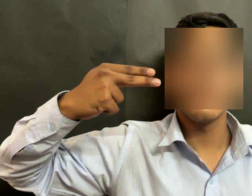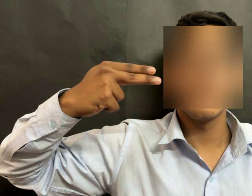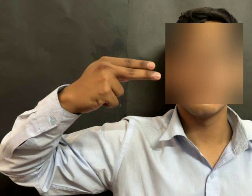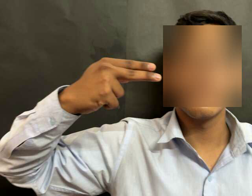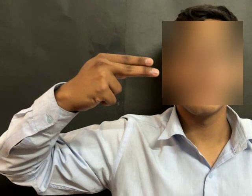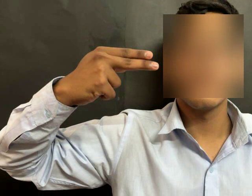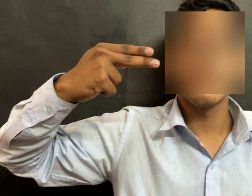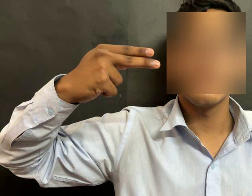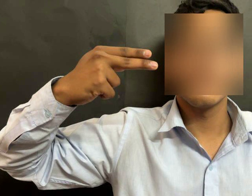H